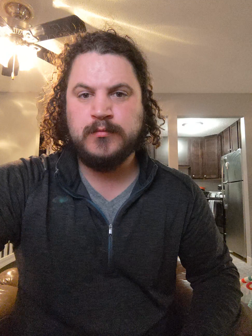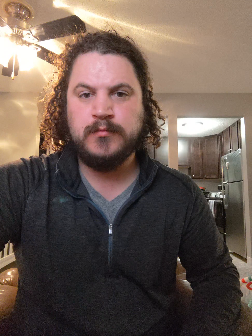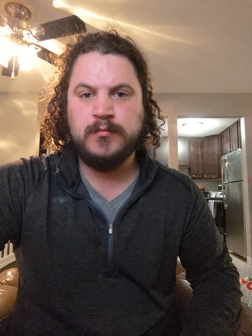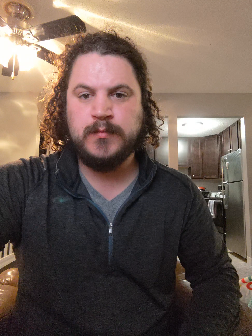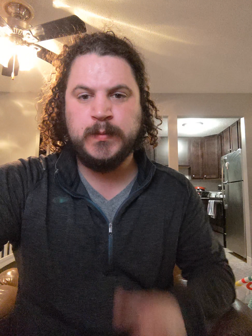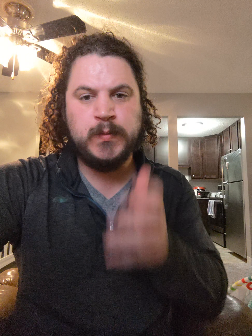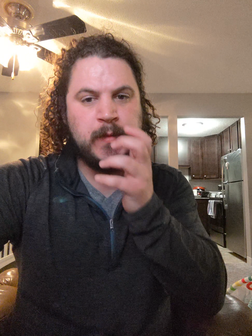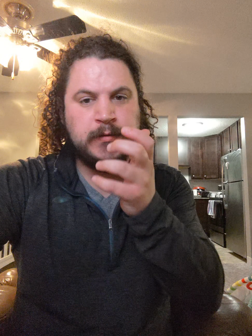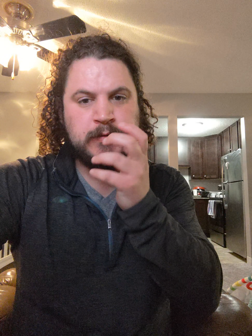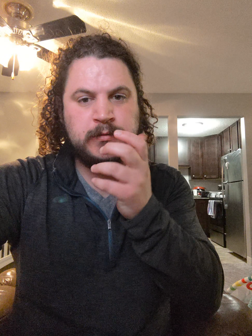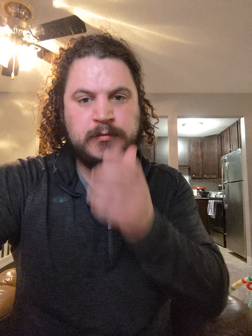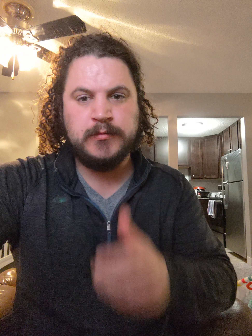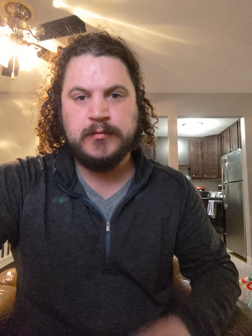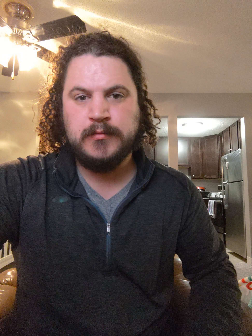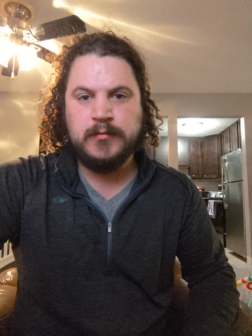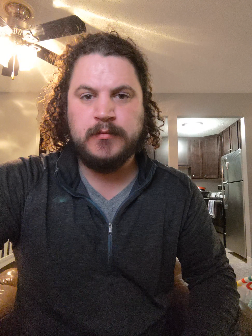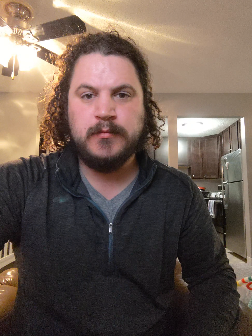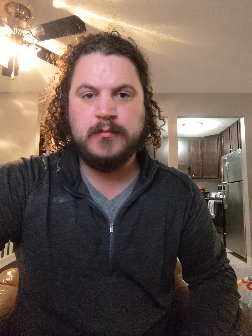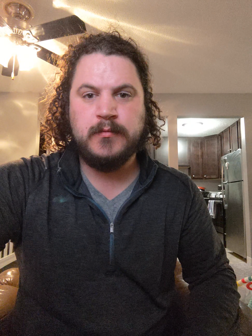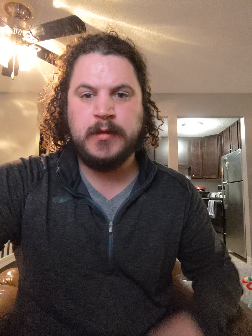grass